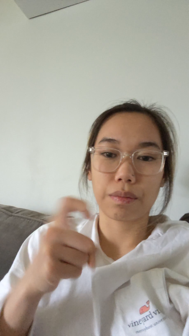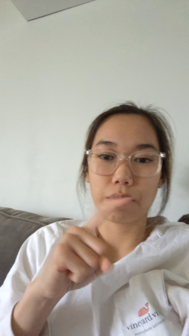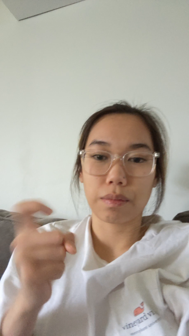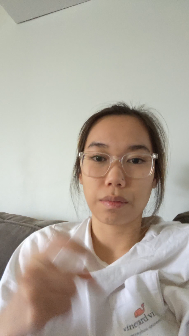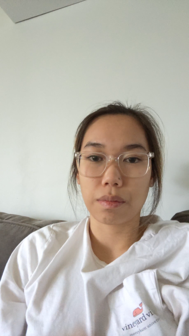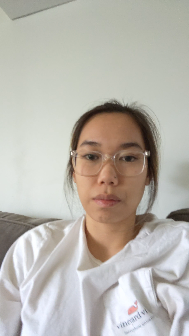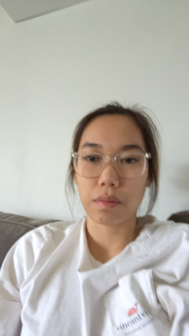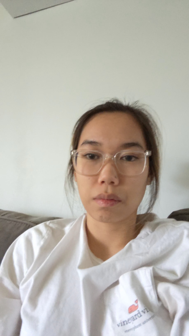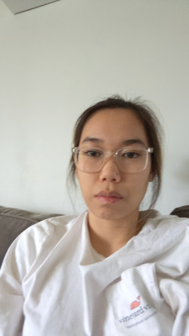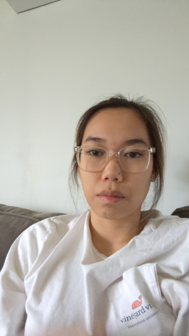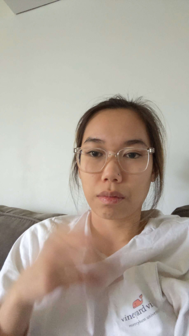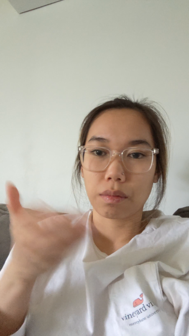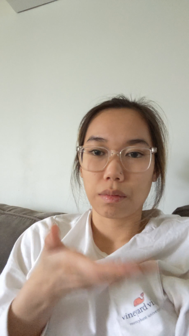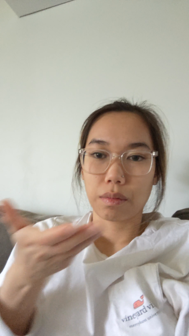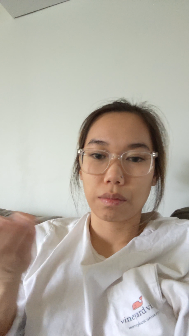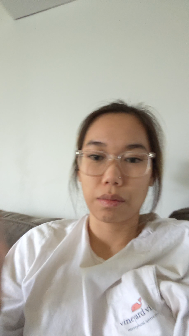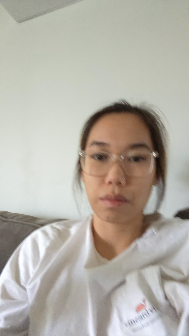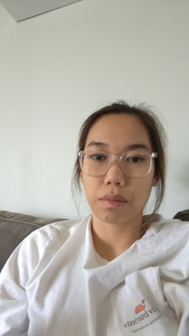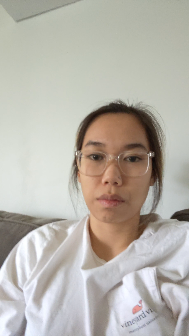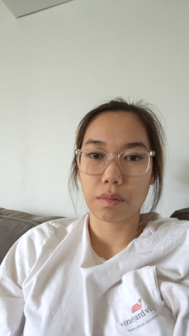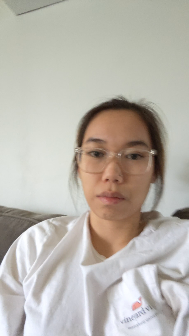carry